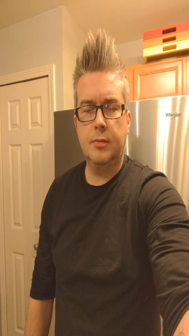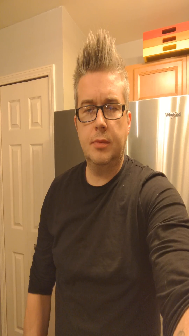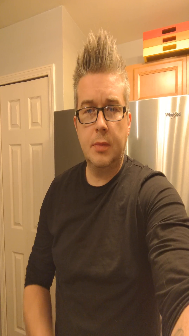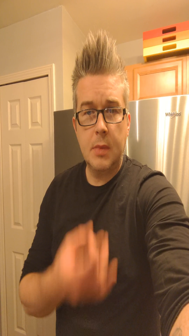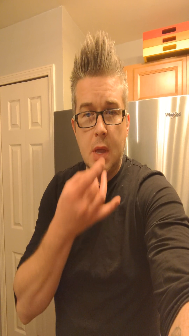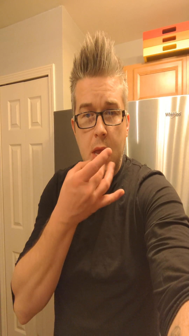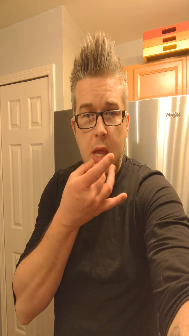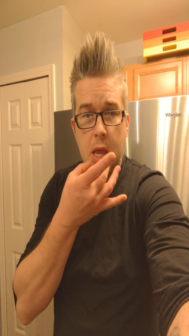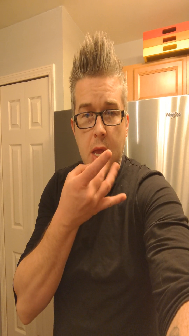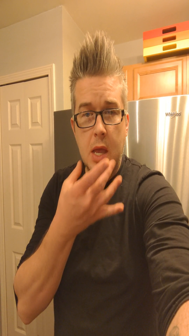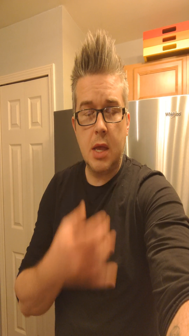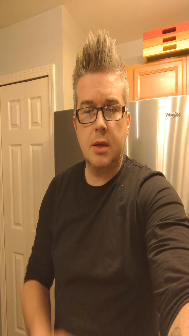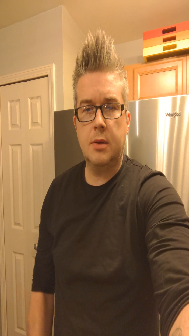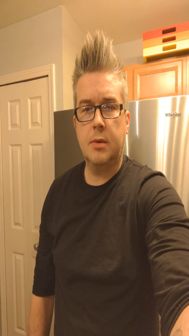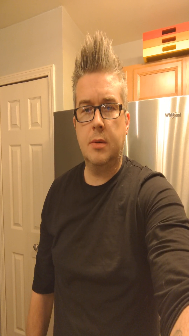snack